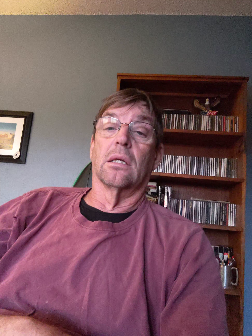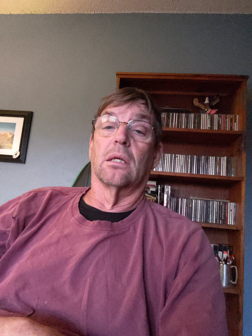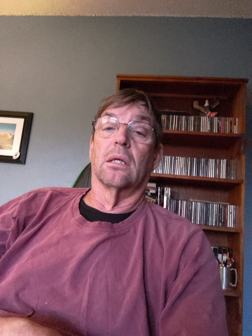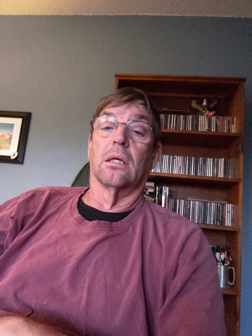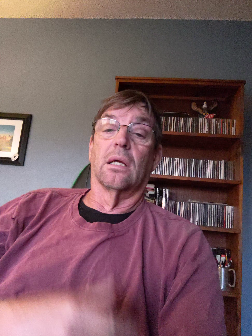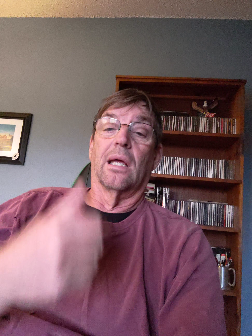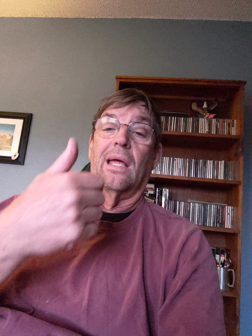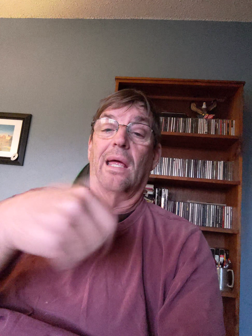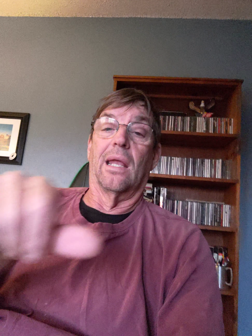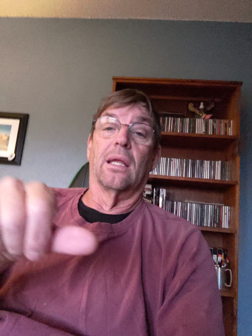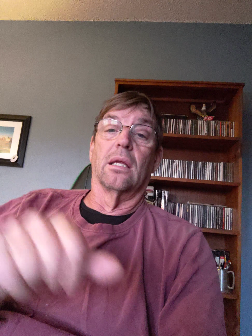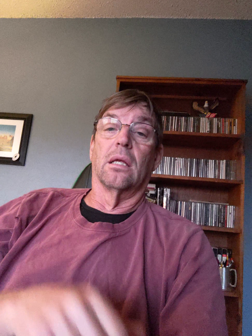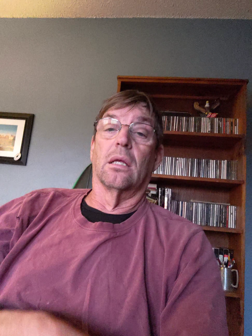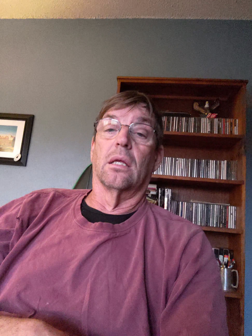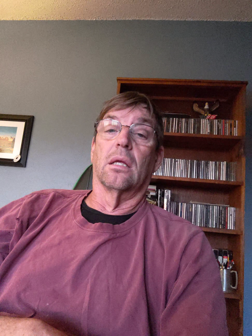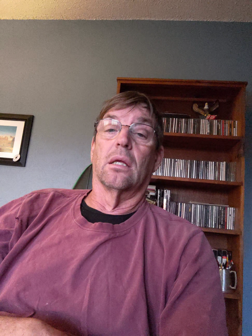any